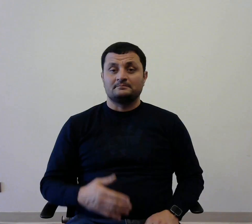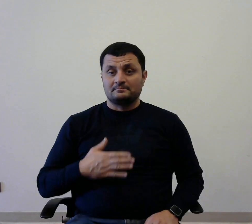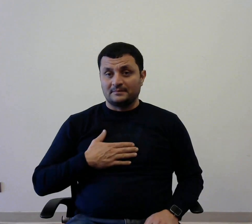mənim